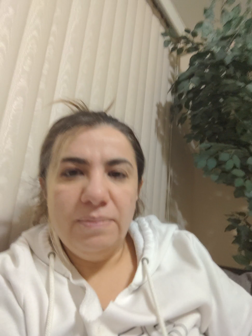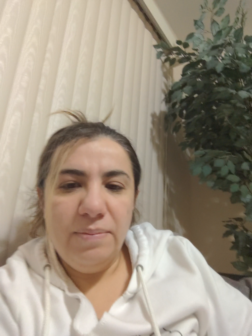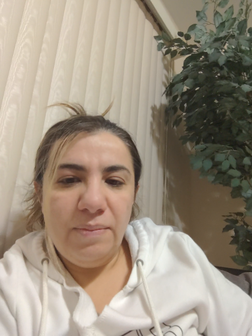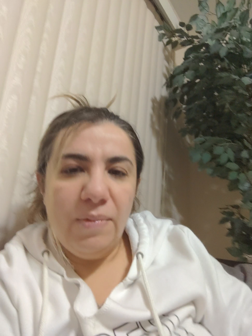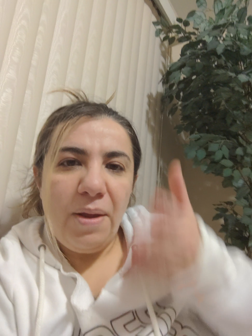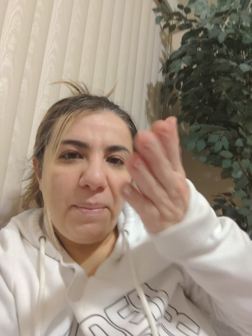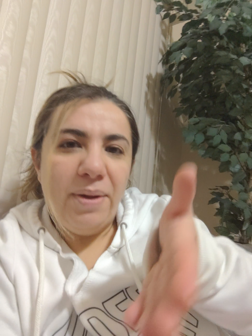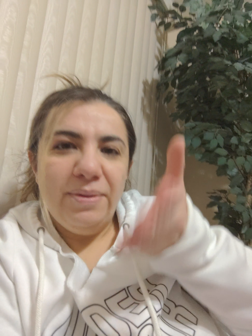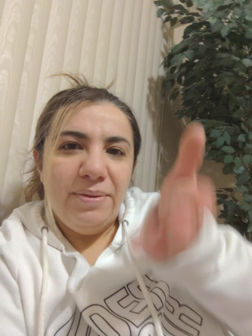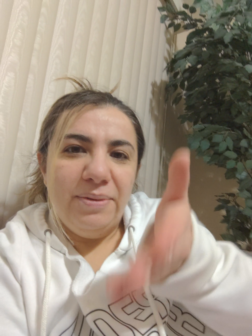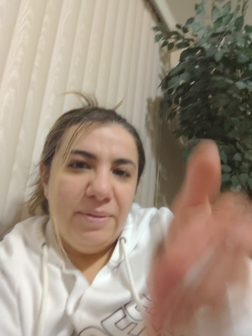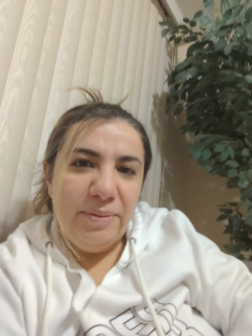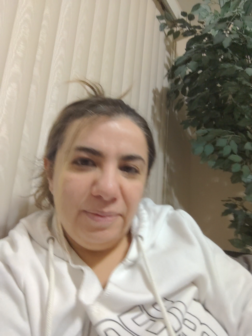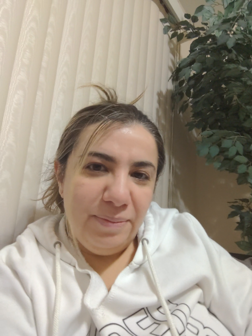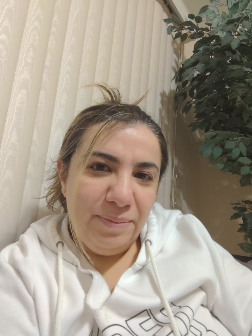boat